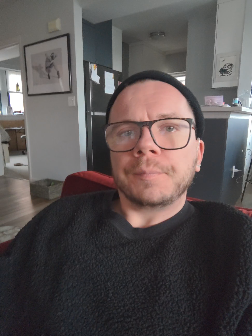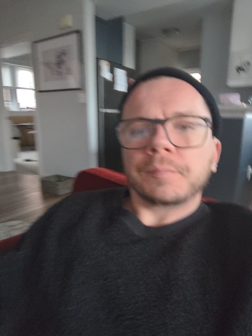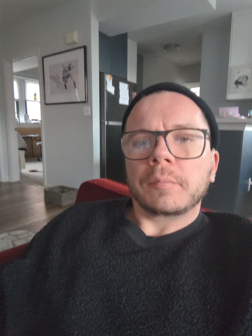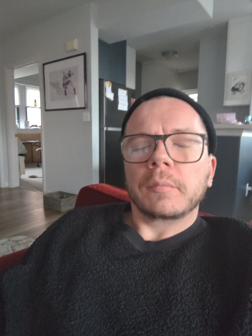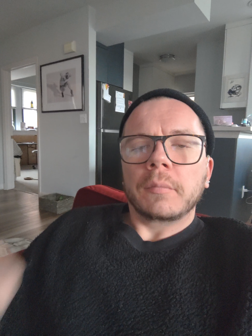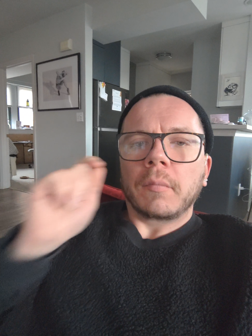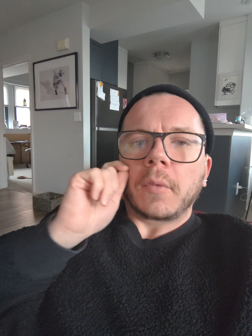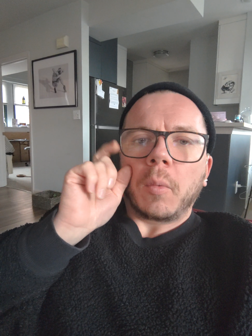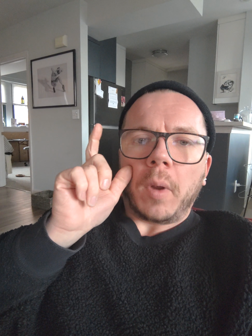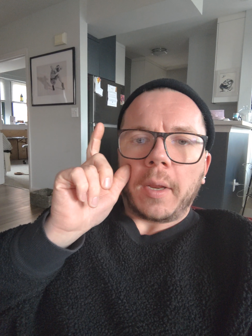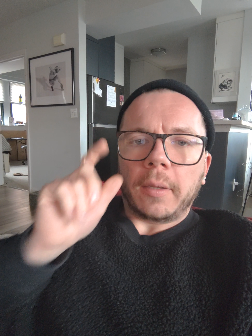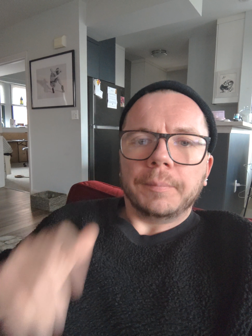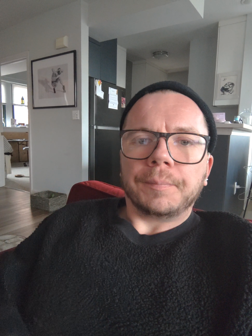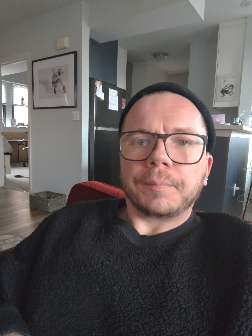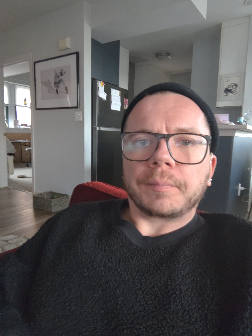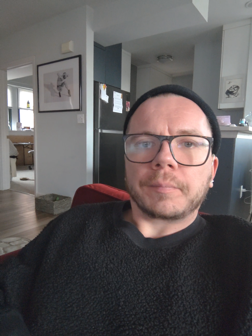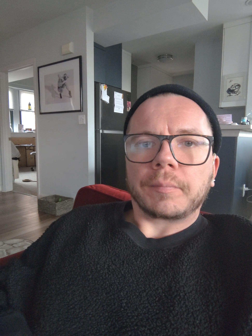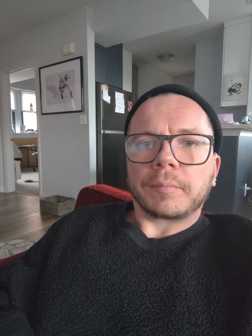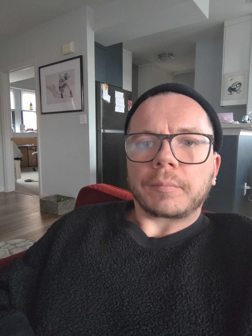awake